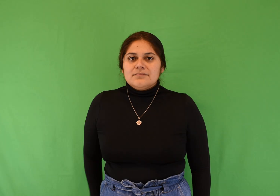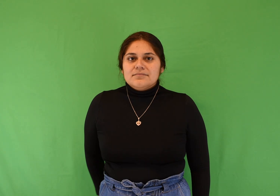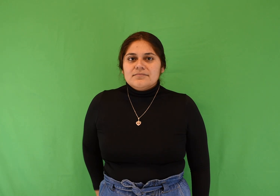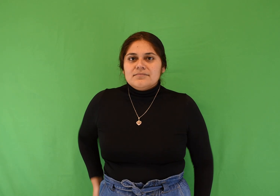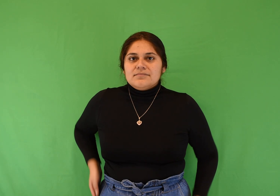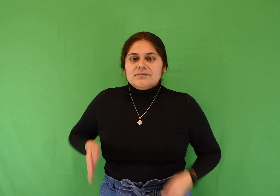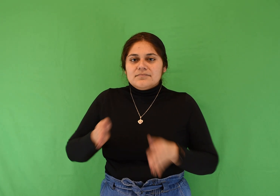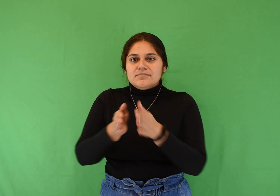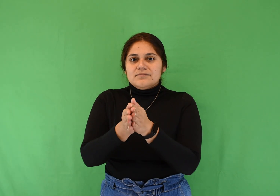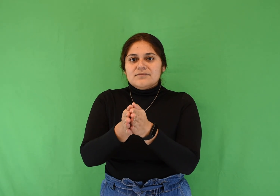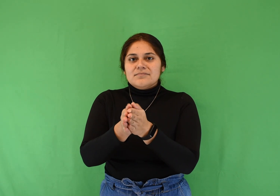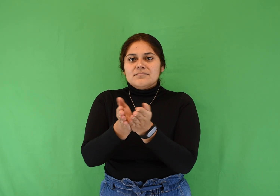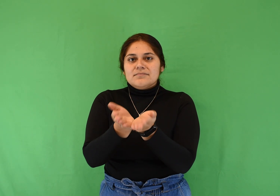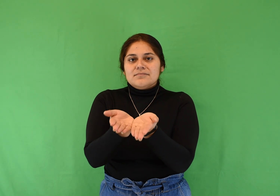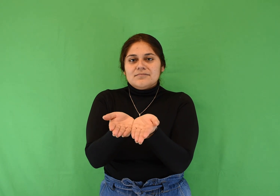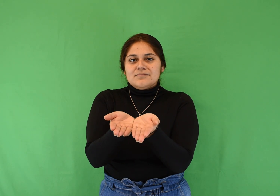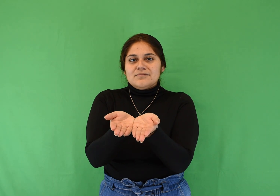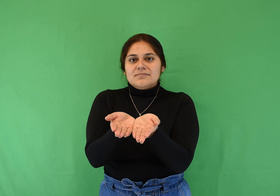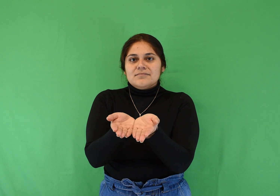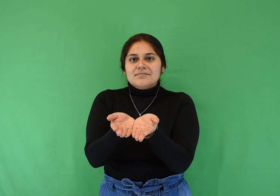cartera